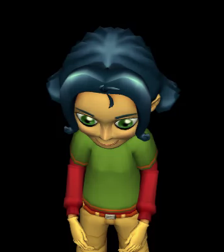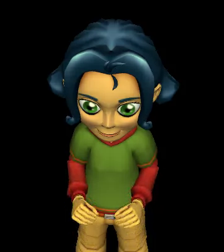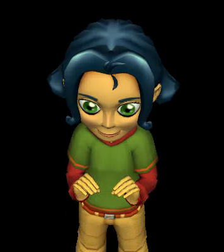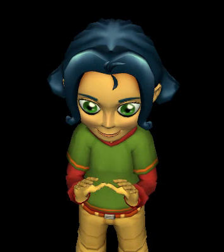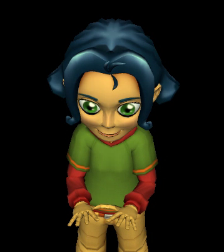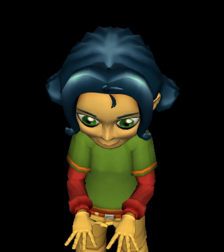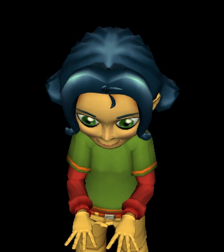يتخلى